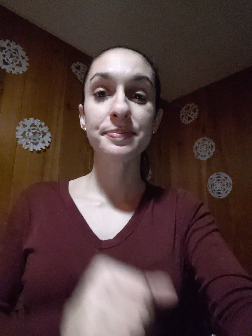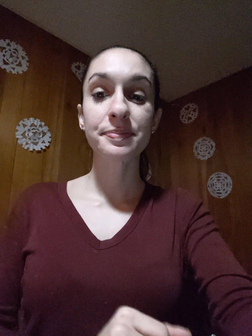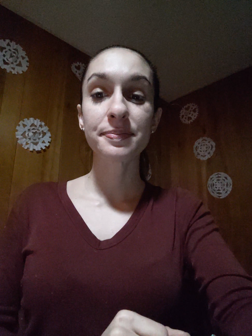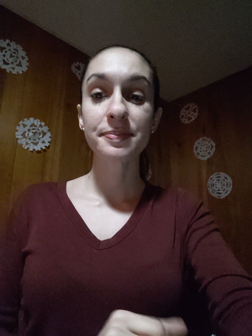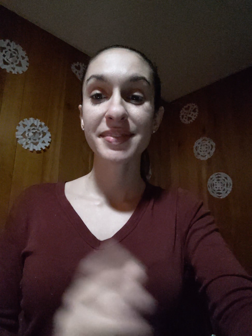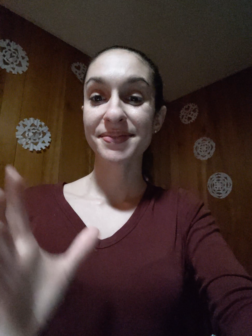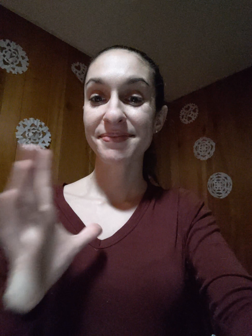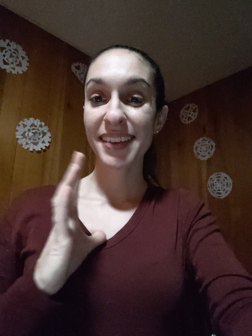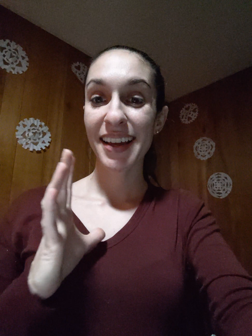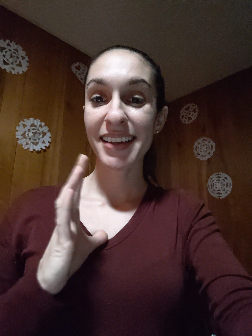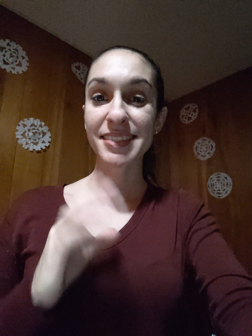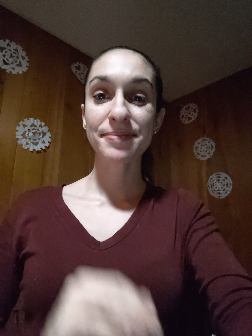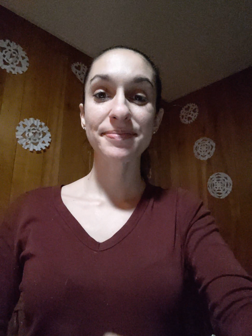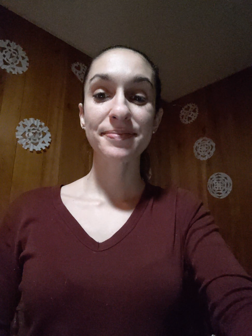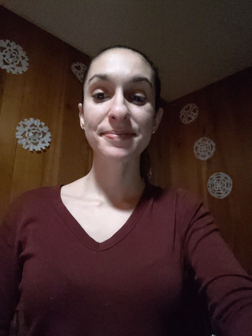fine